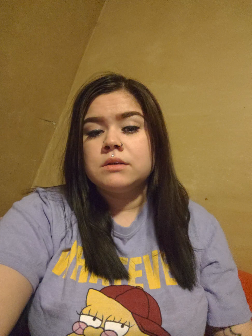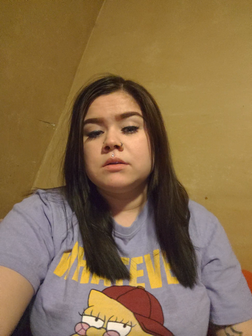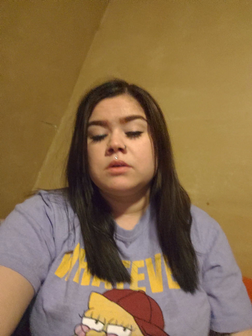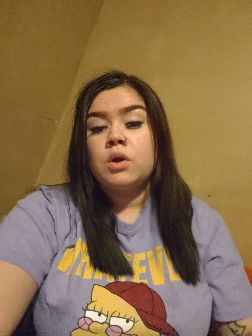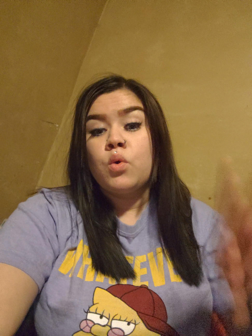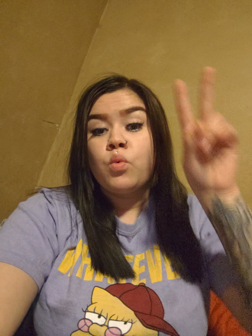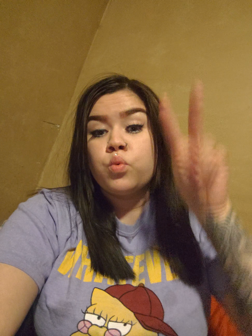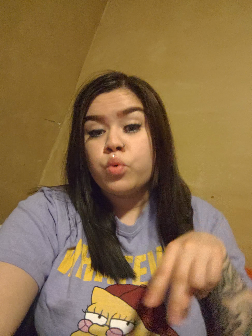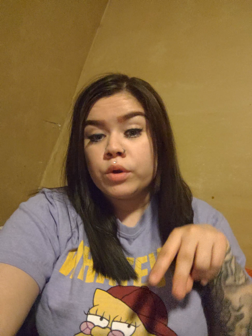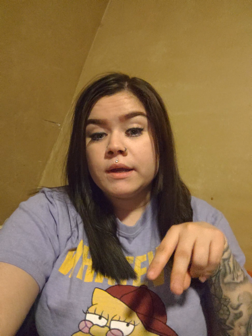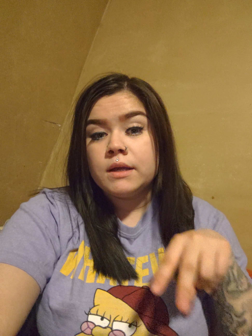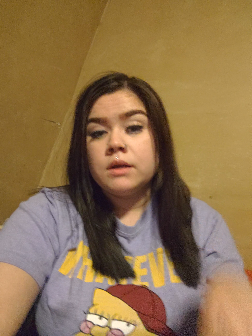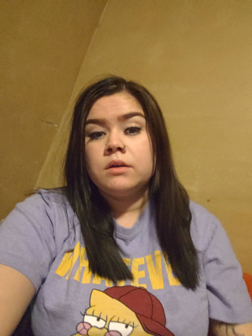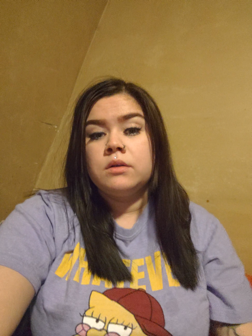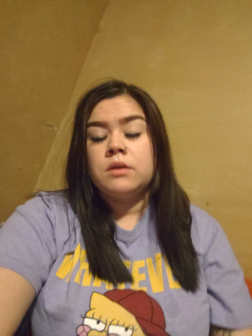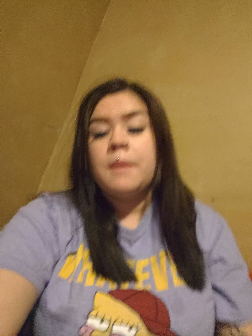read